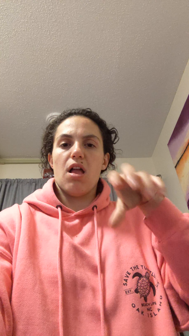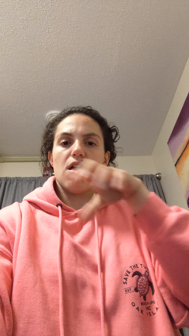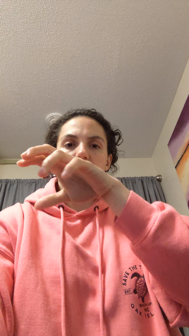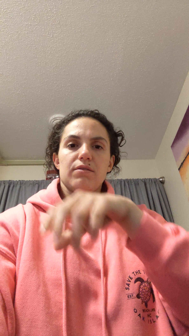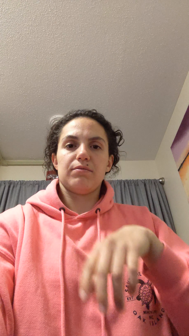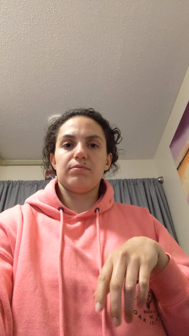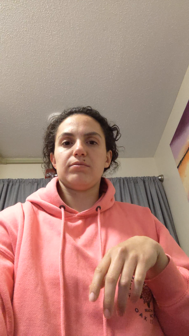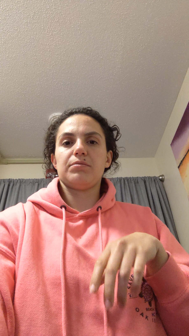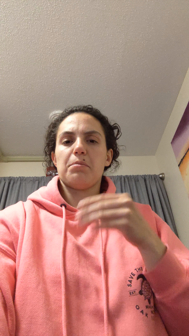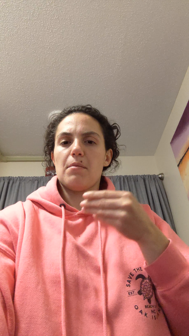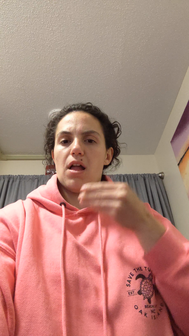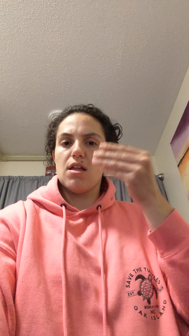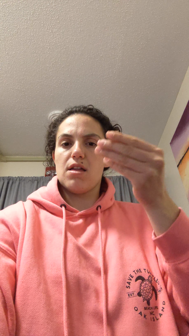buy